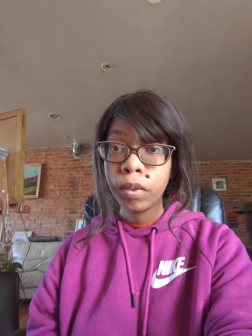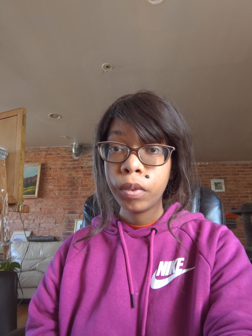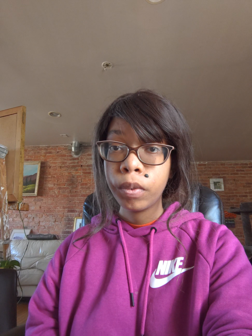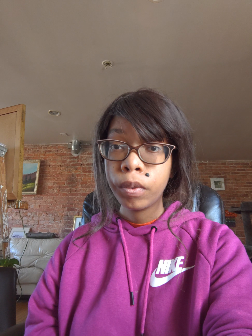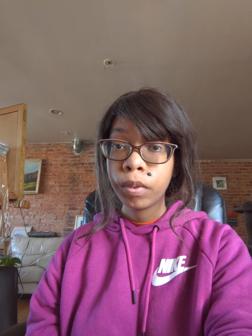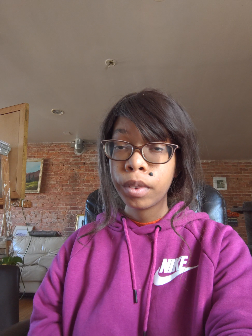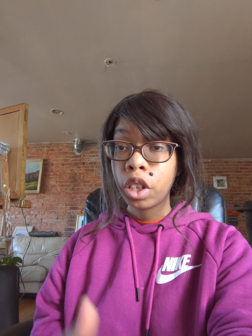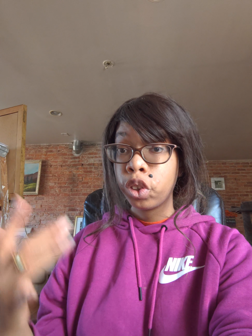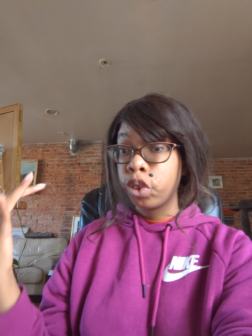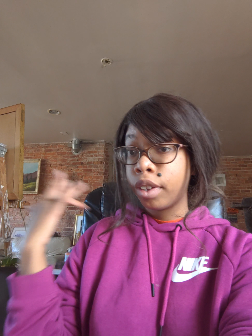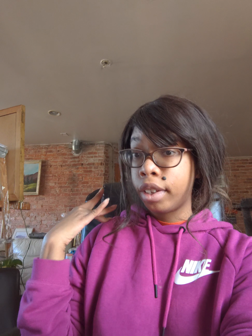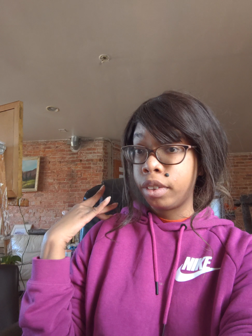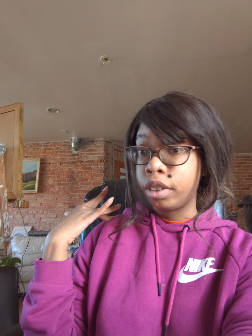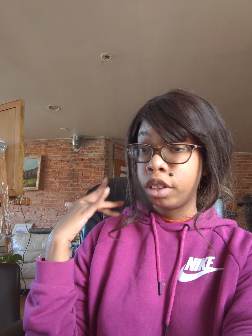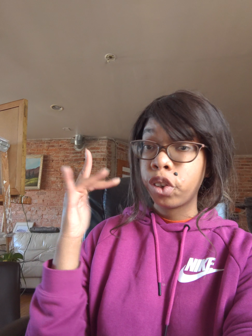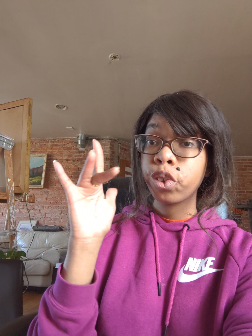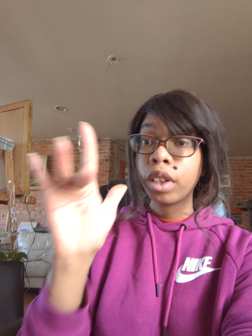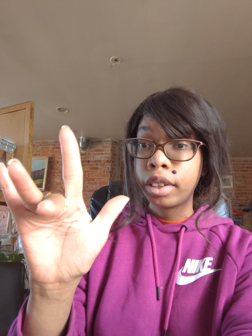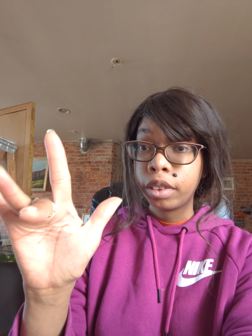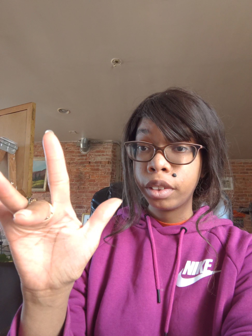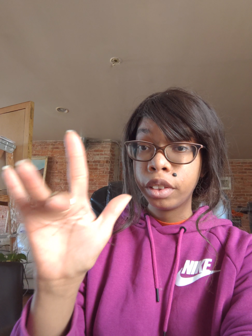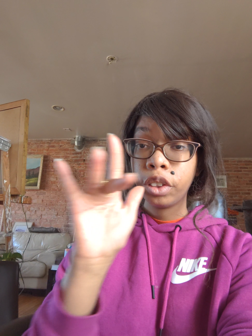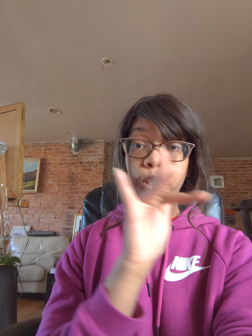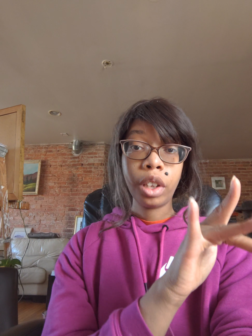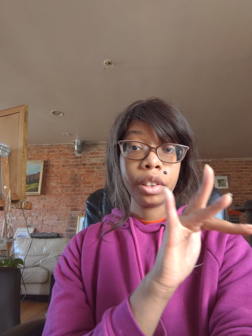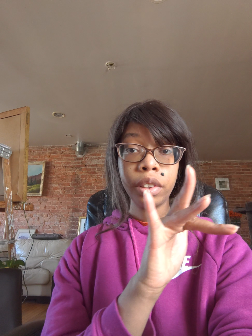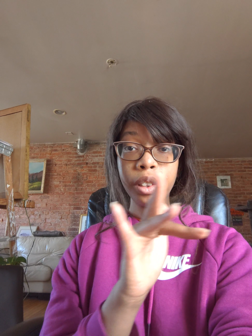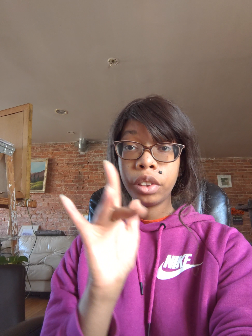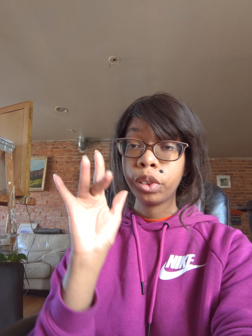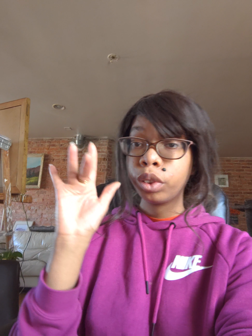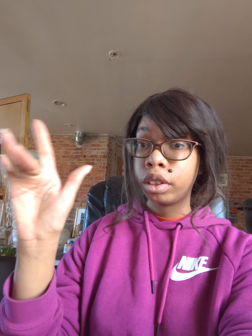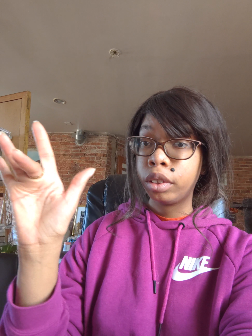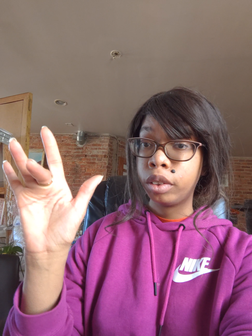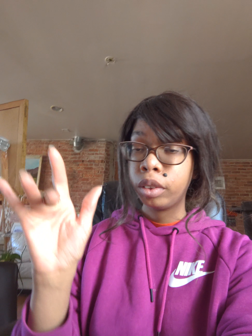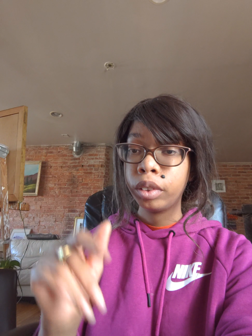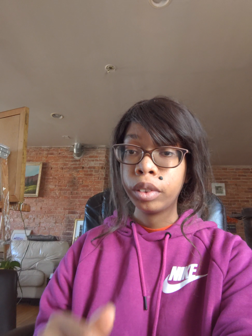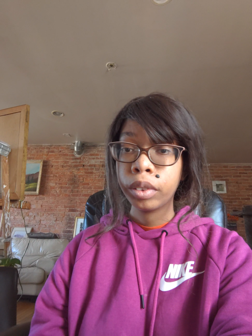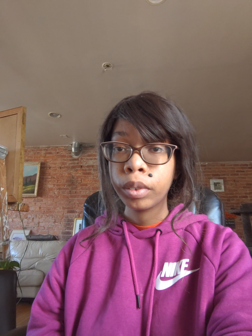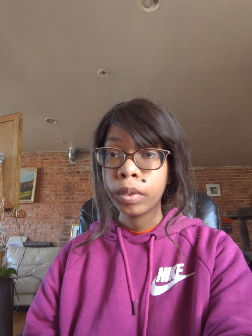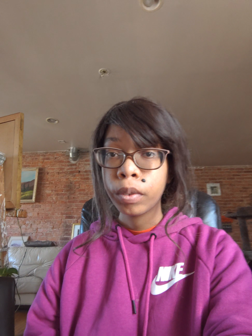touch